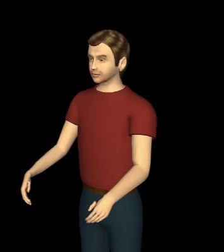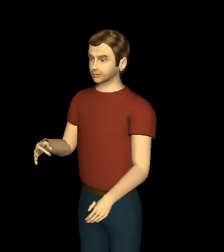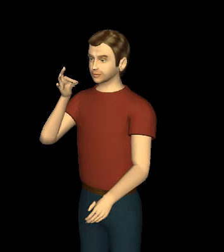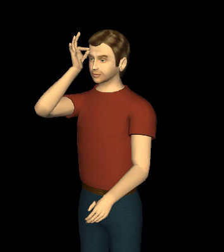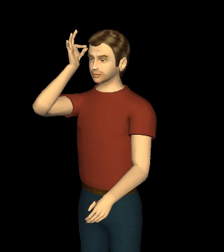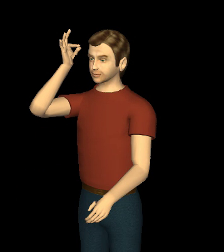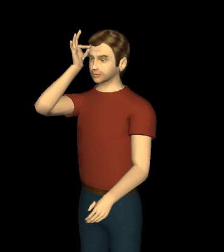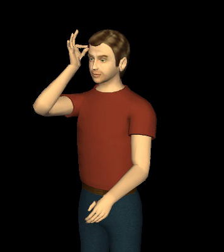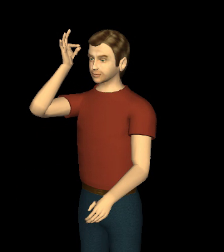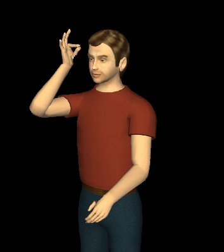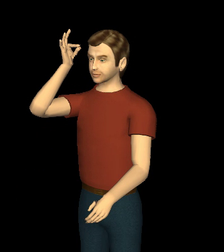شعر